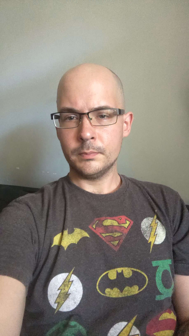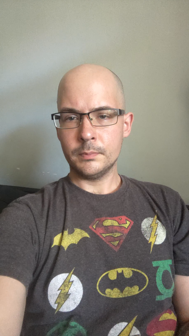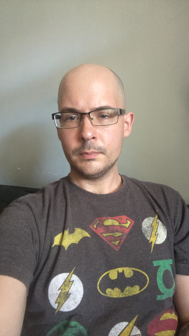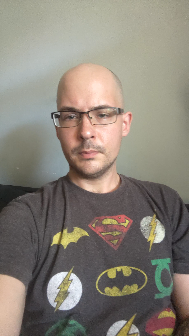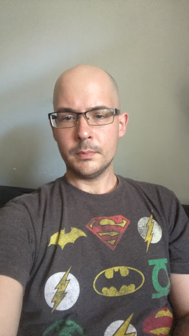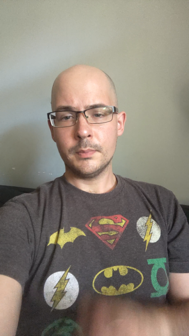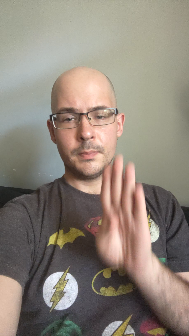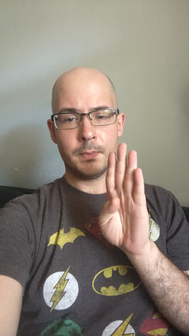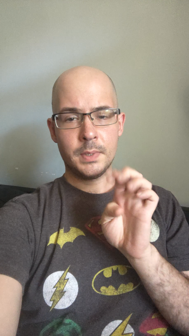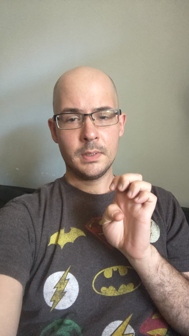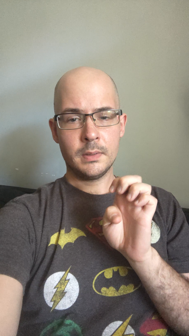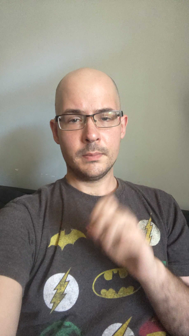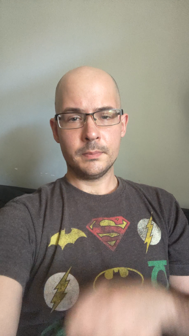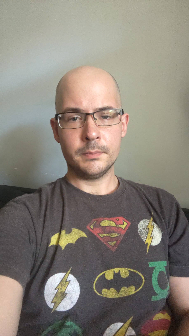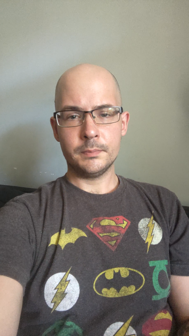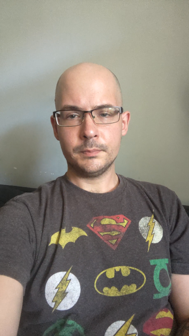be